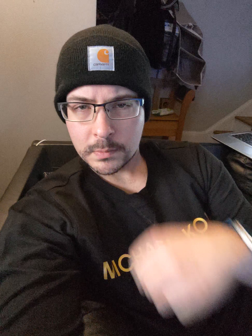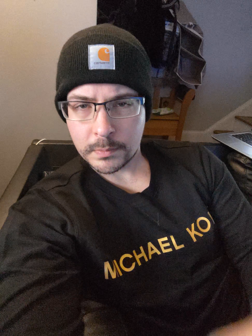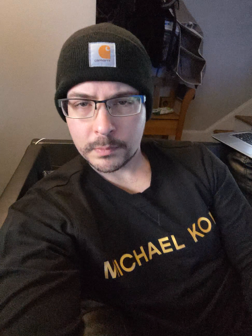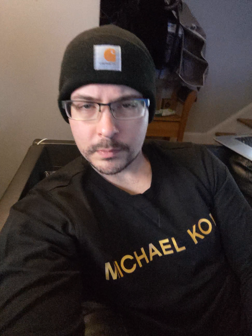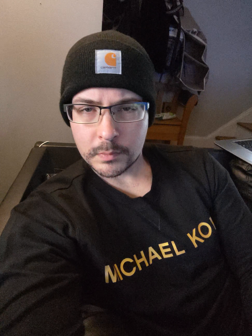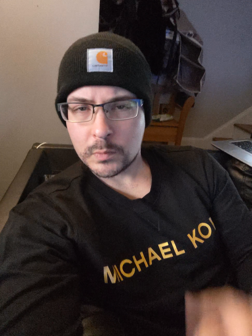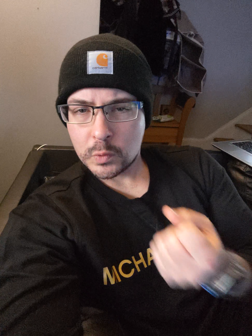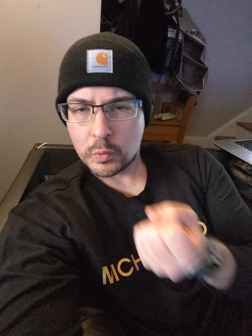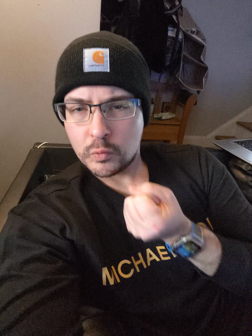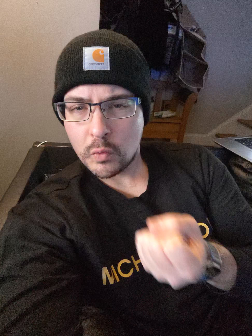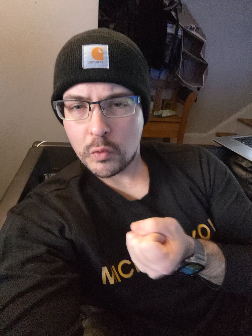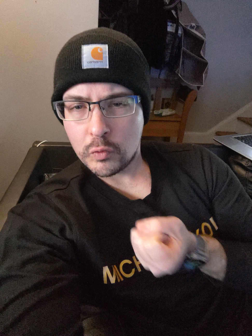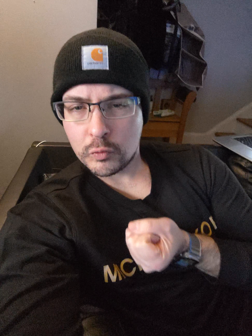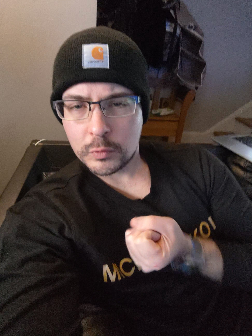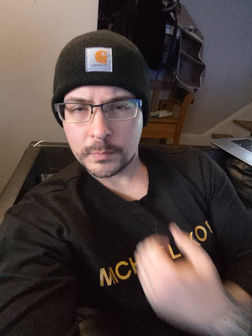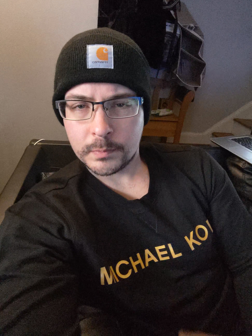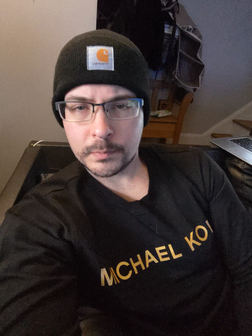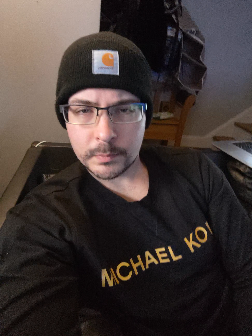drawer